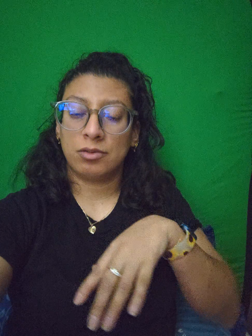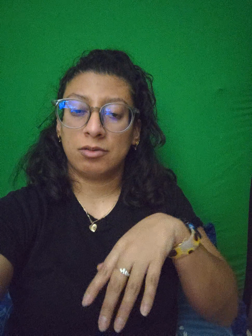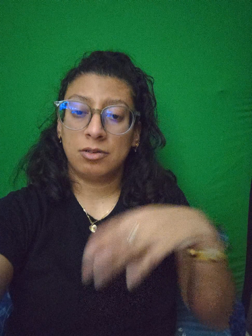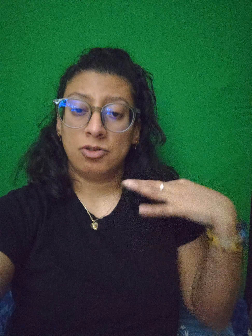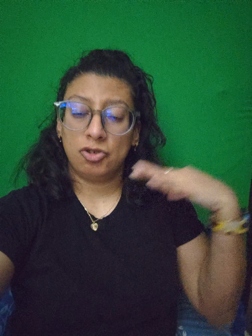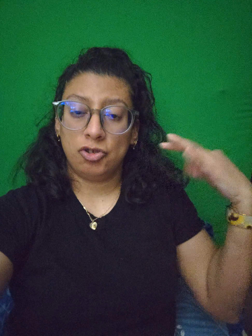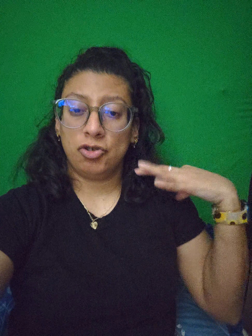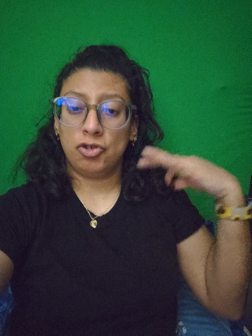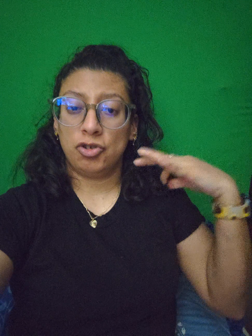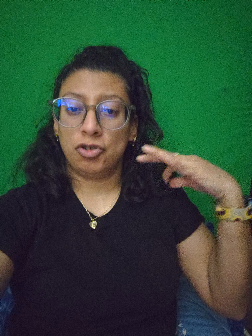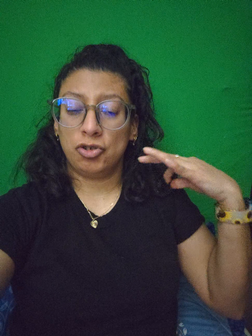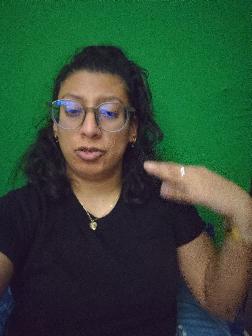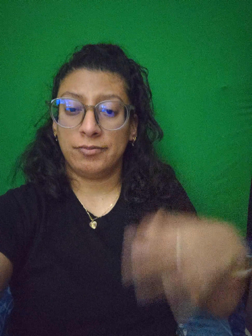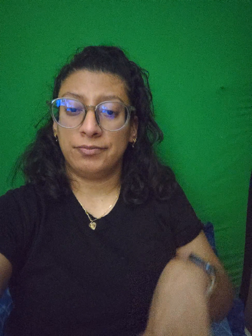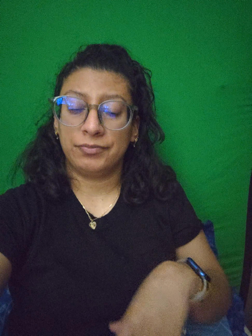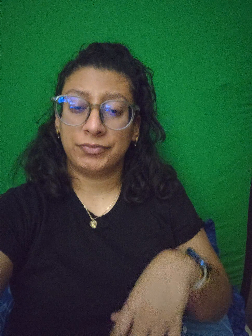shirt